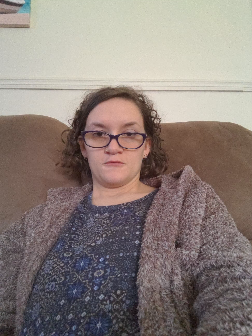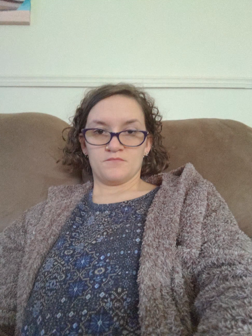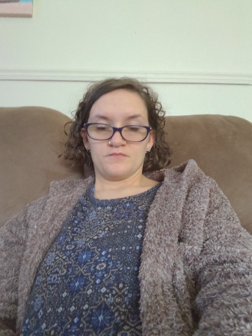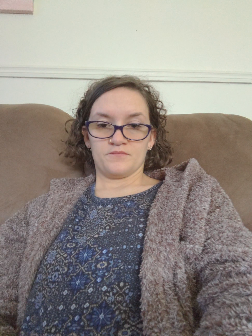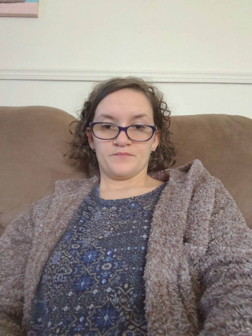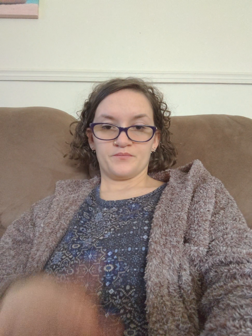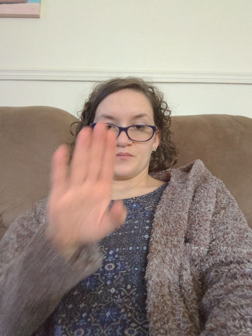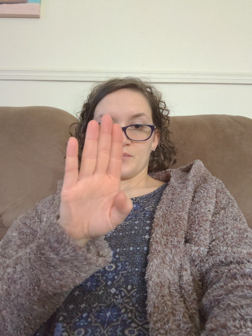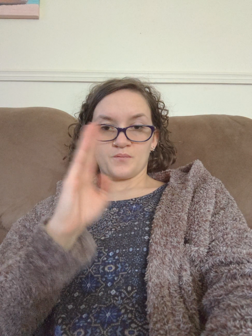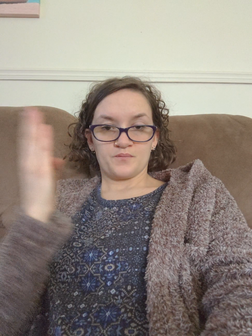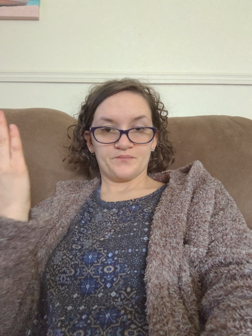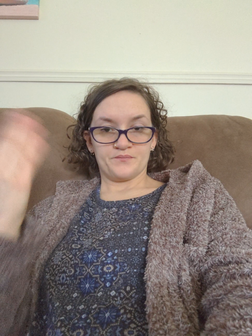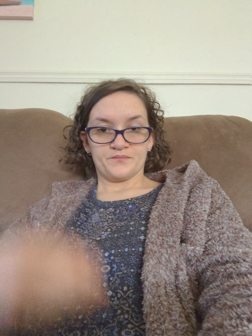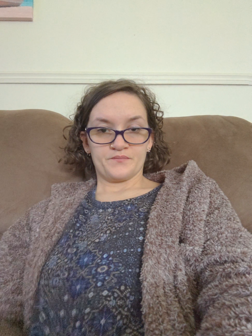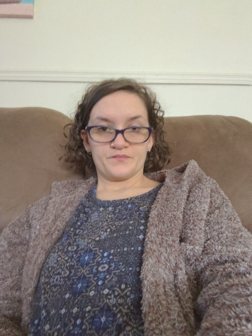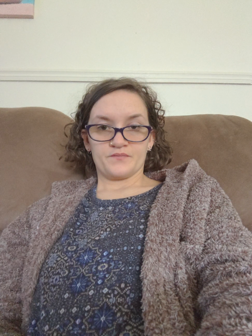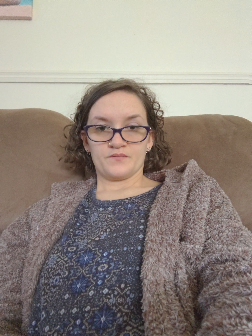open